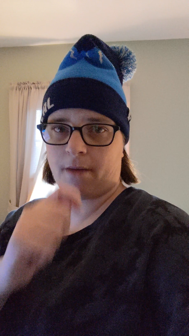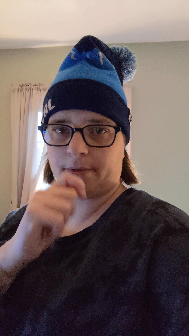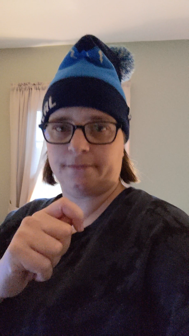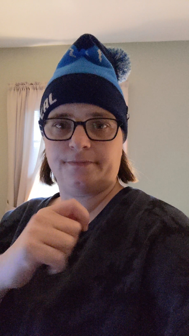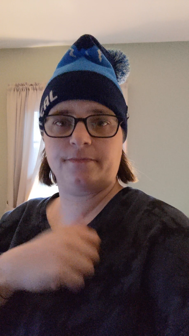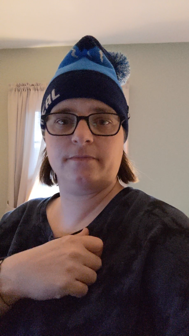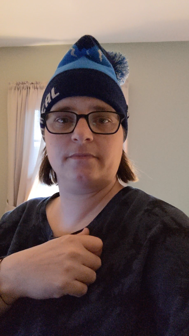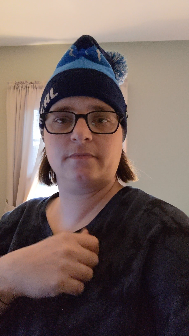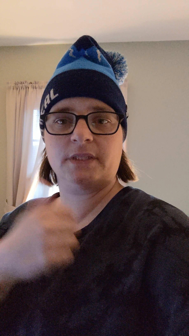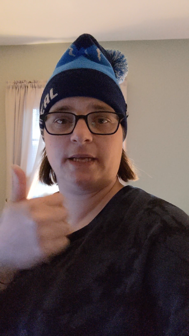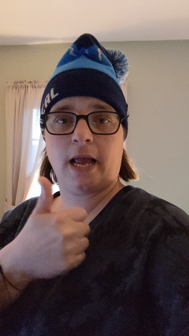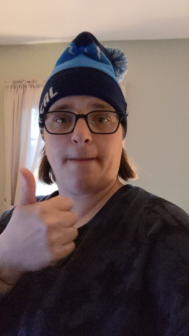game